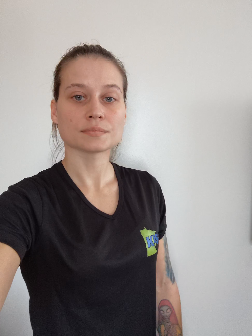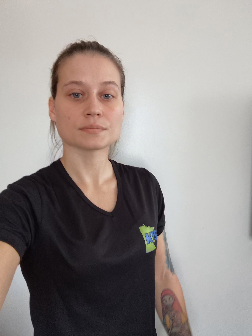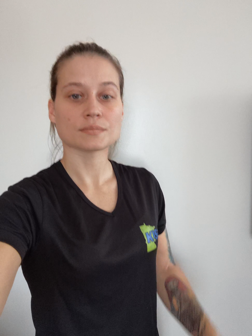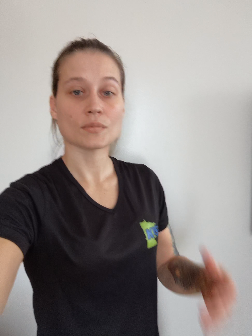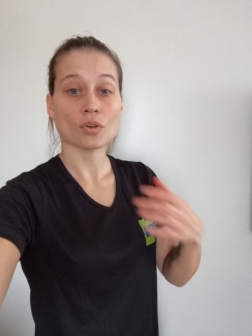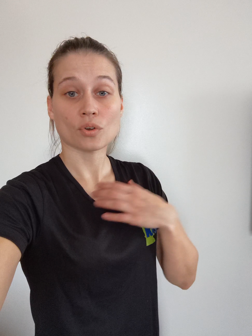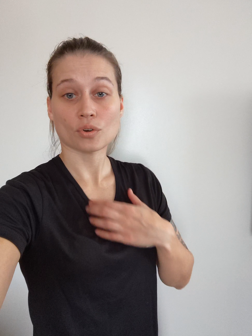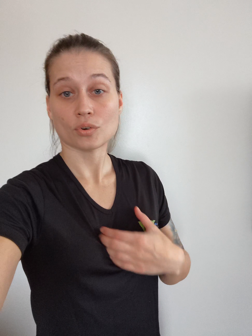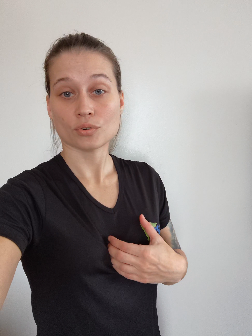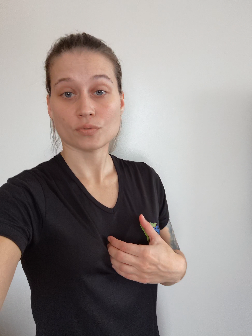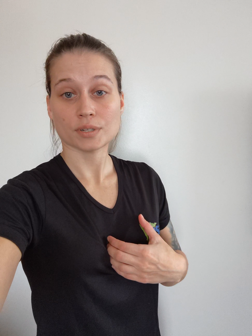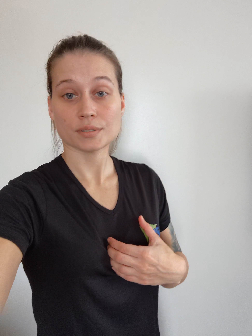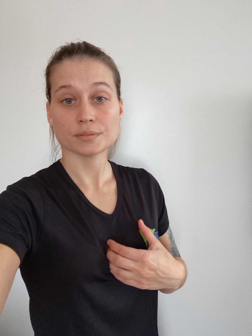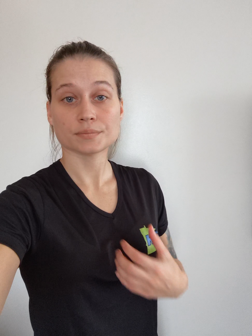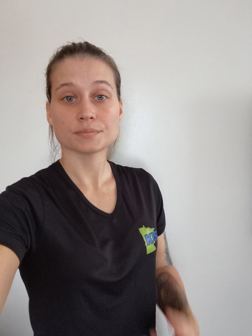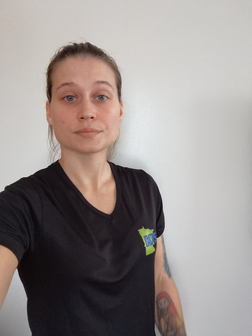hungry